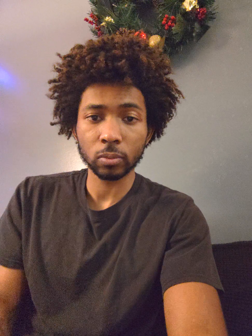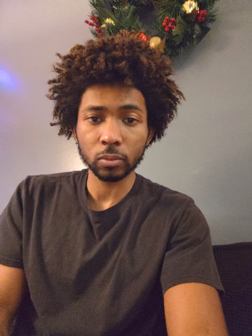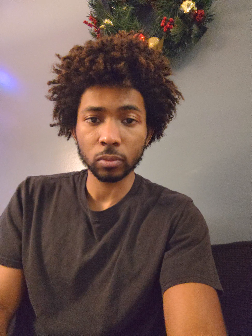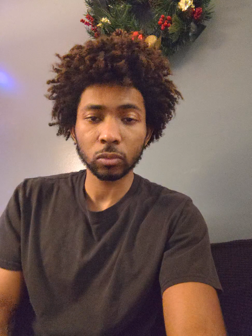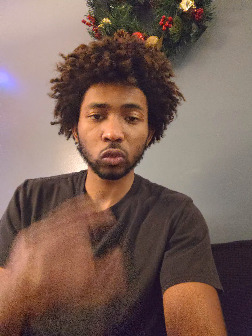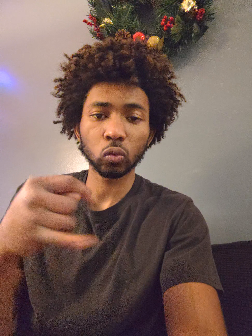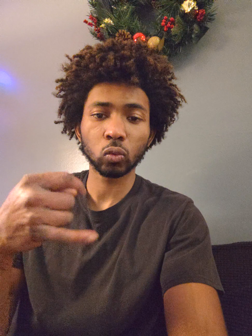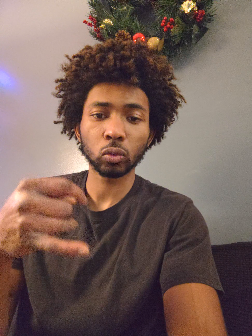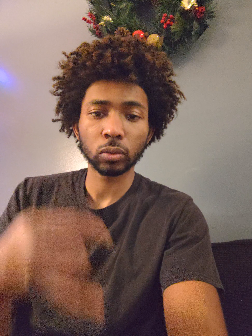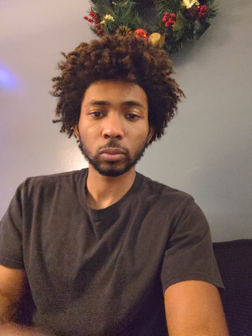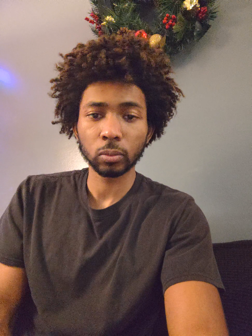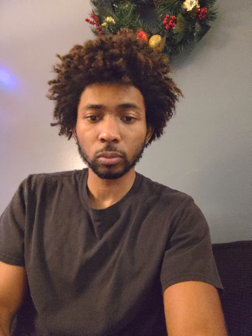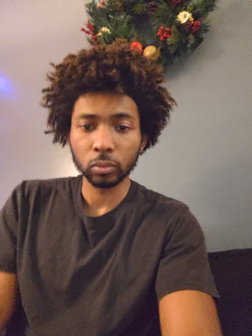toy